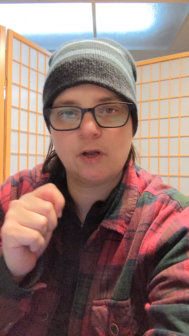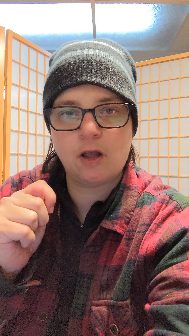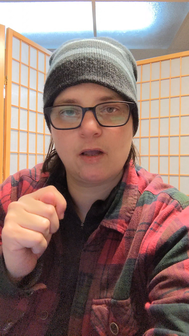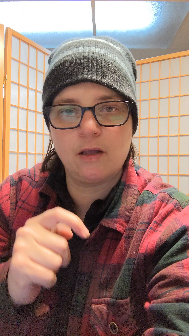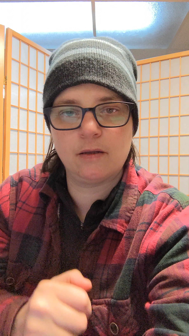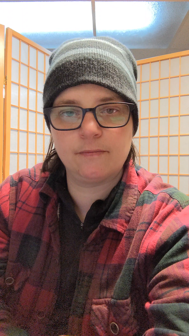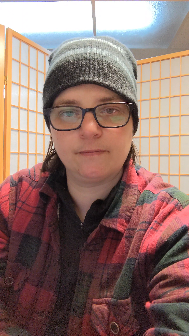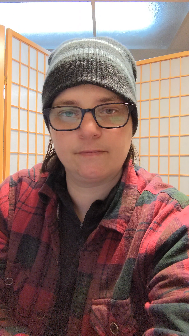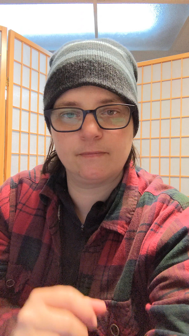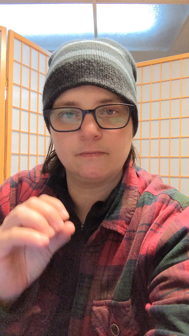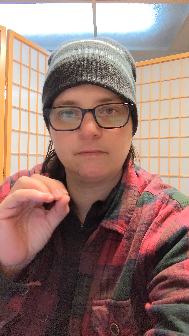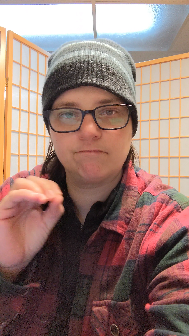none